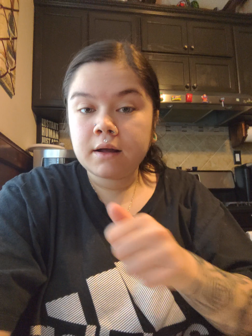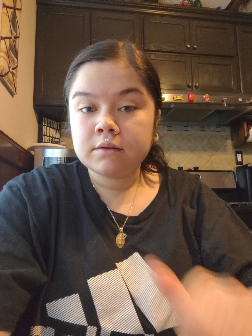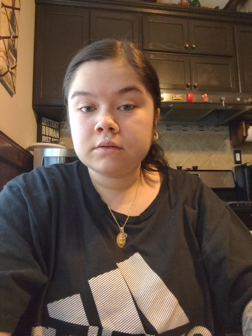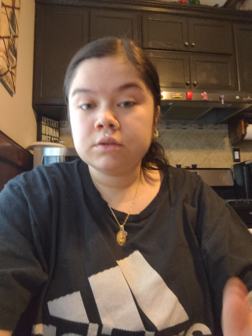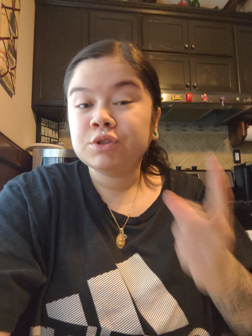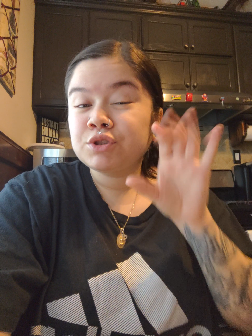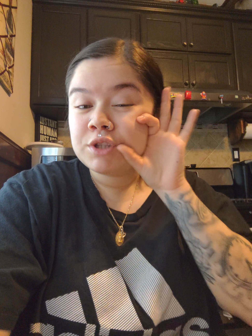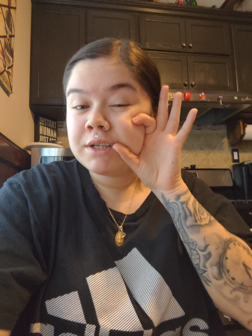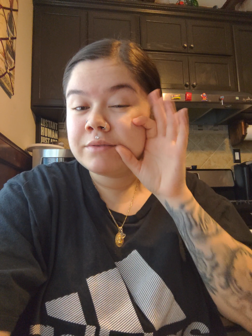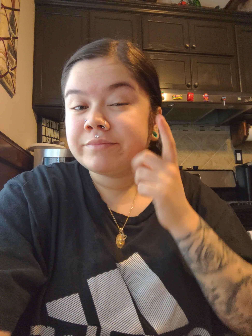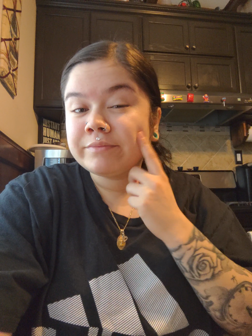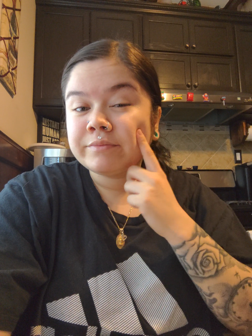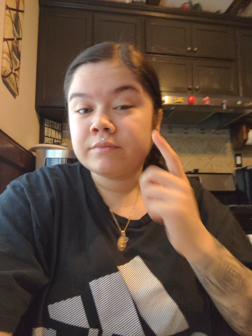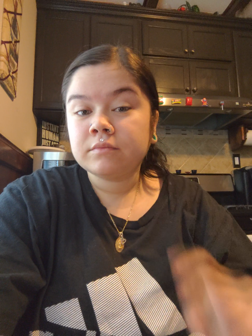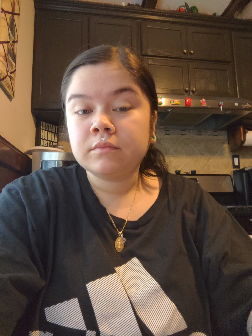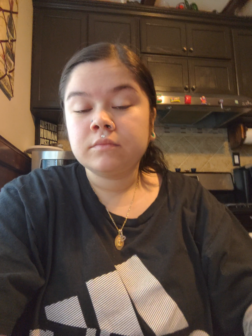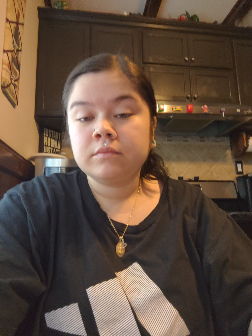cheek